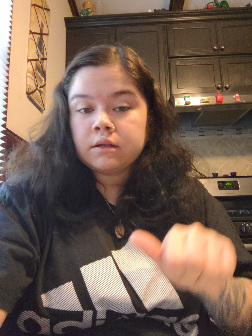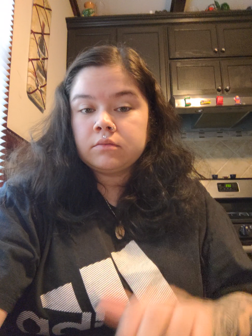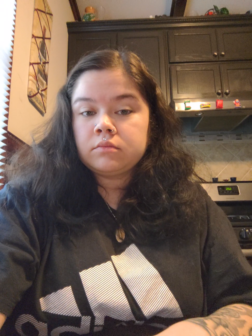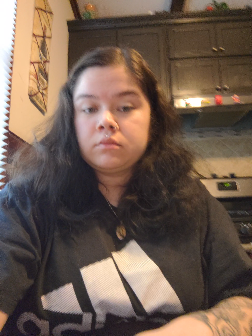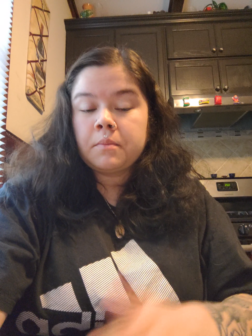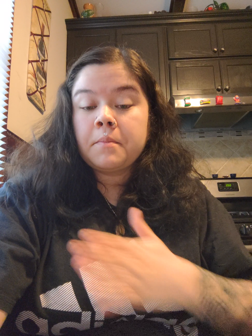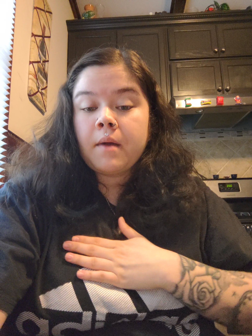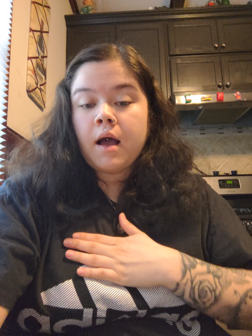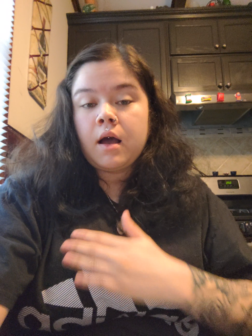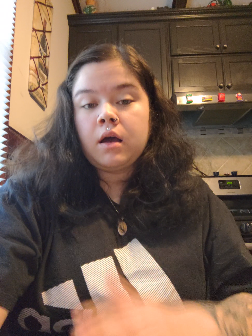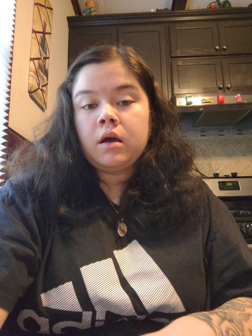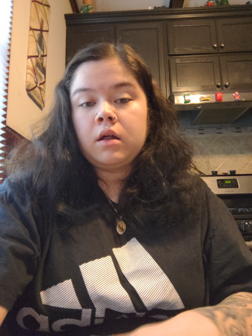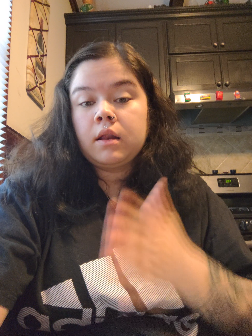my